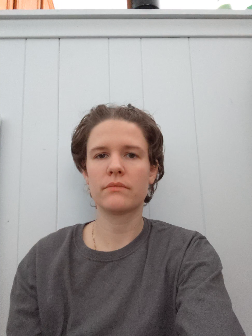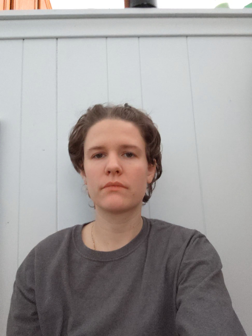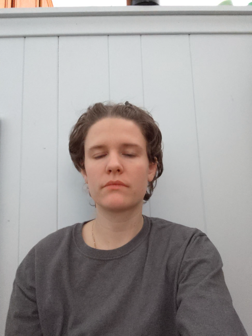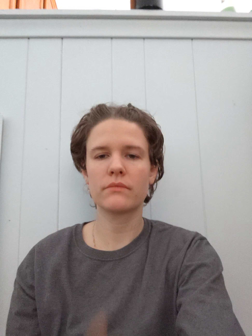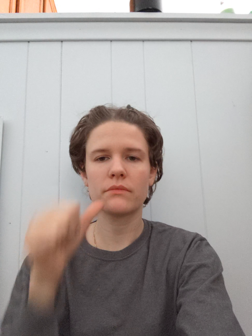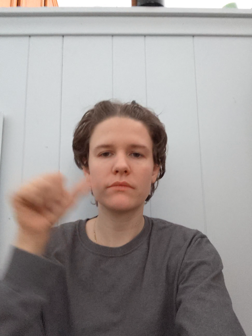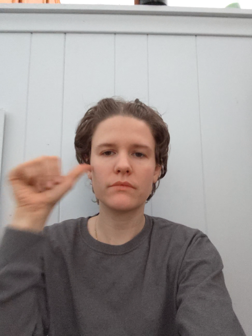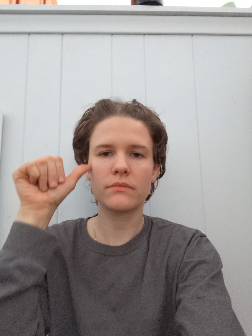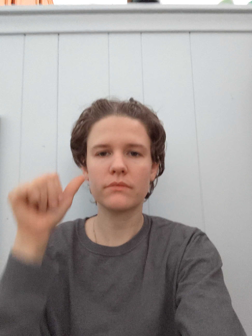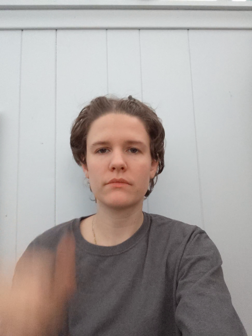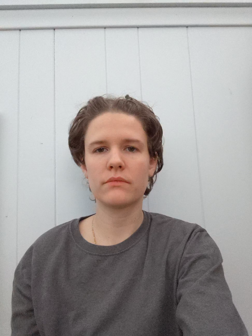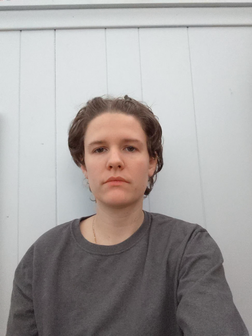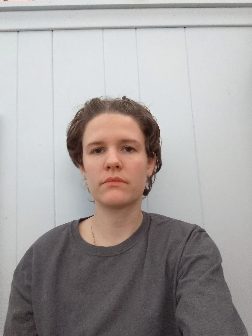yesterday